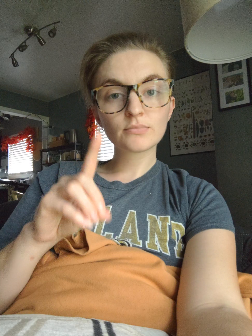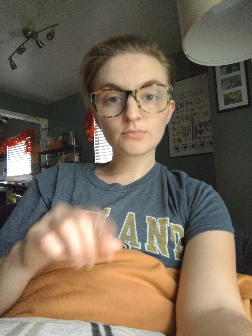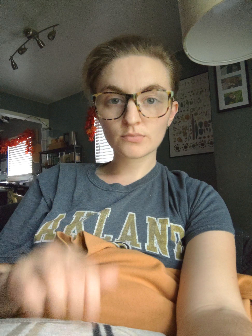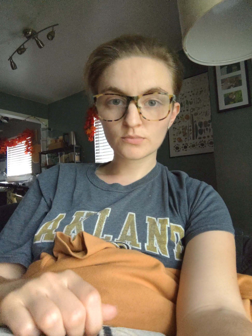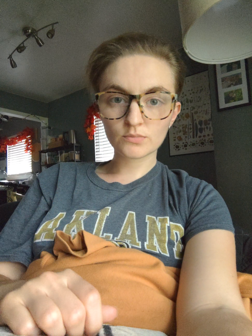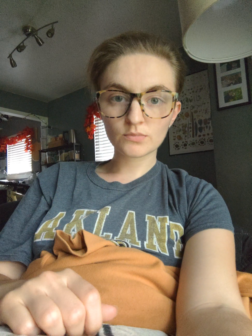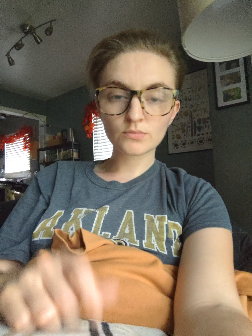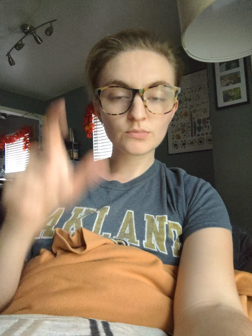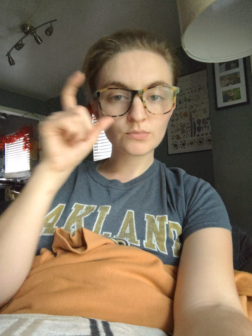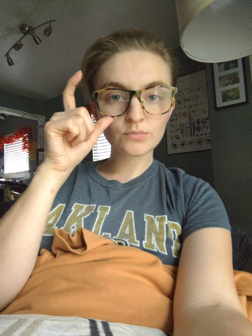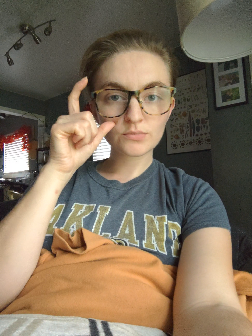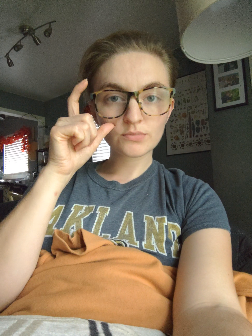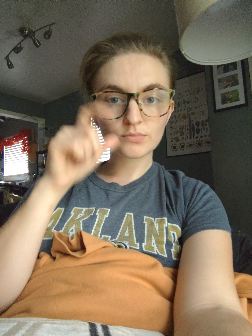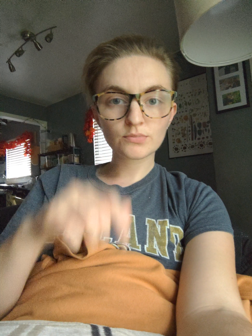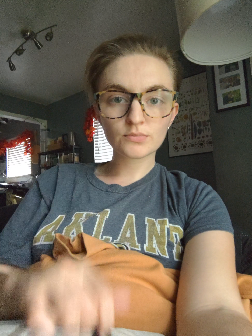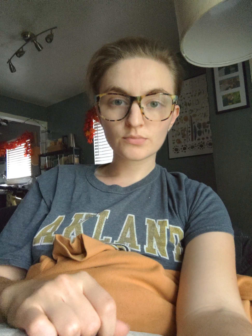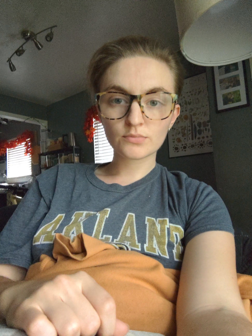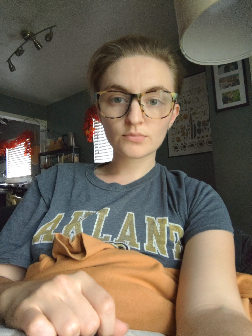glasses